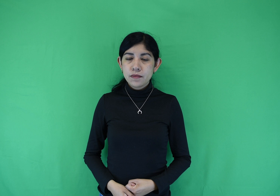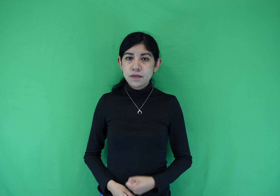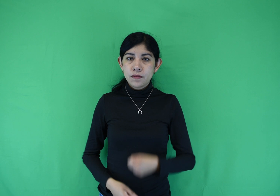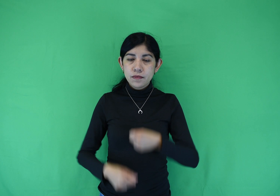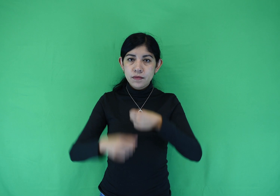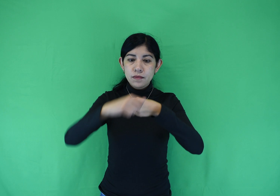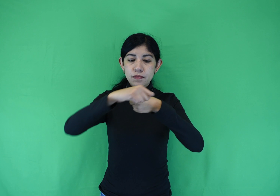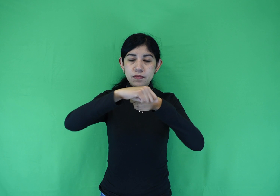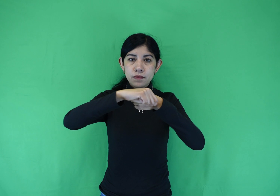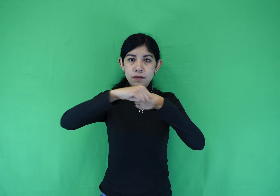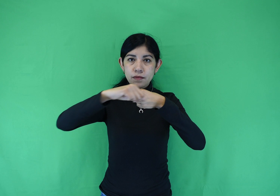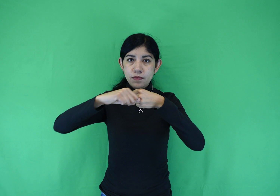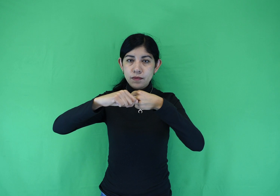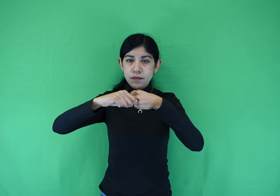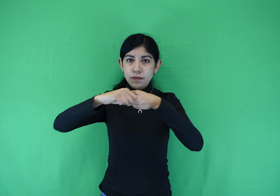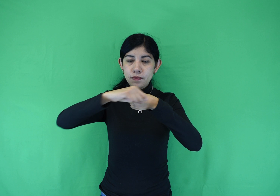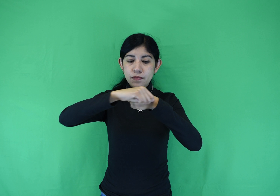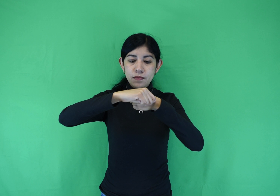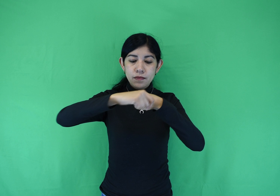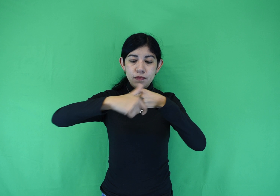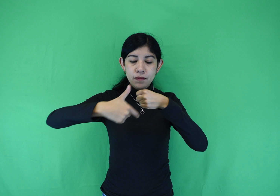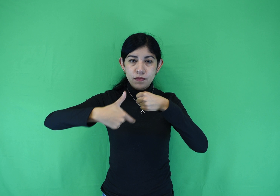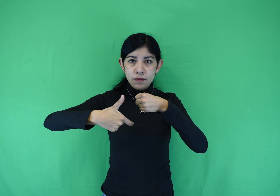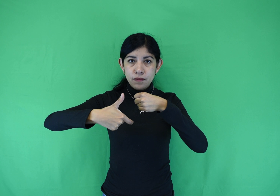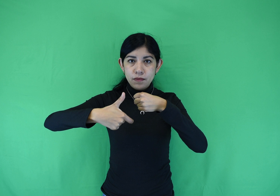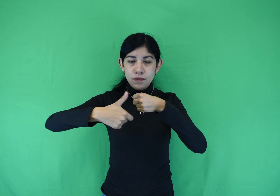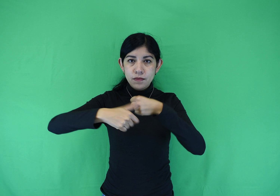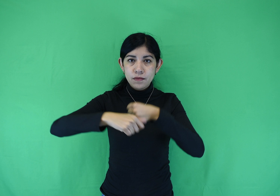cortar abrir